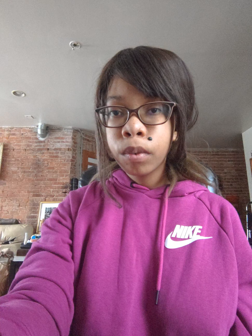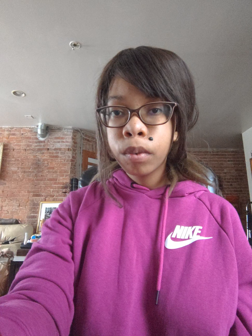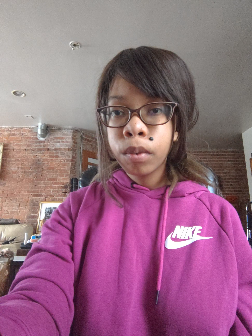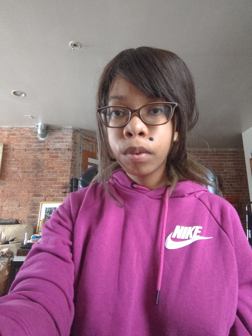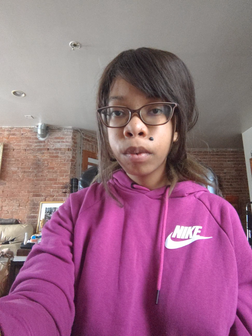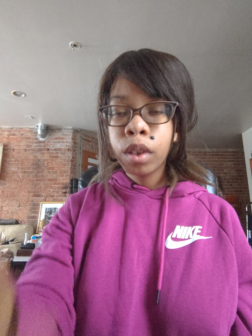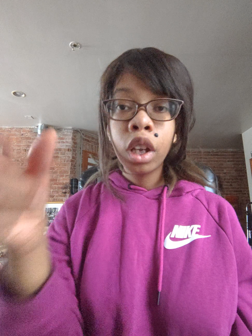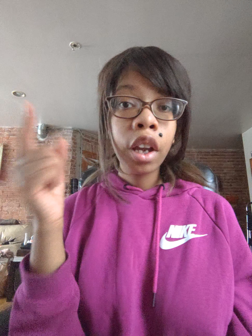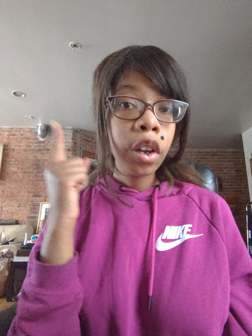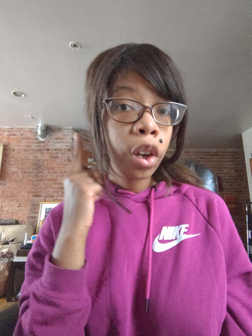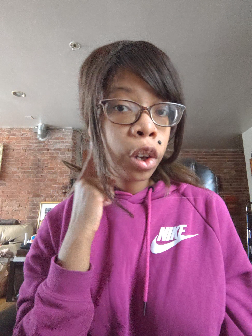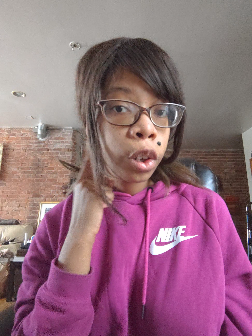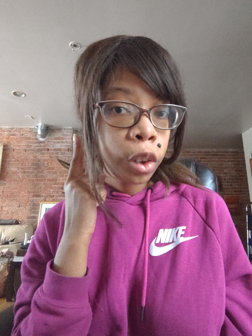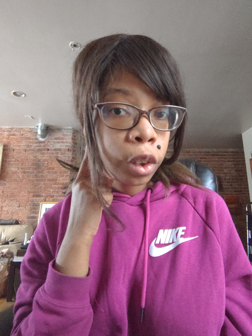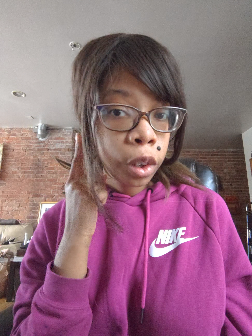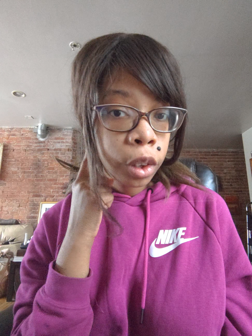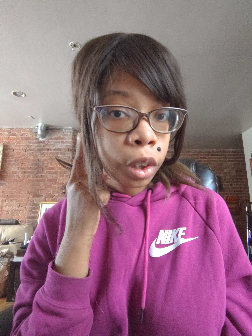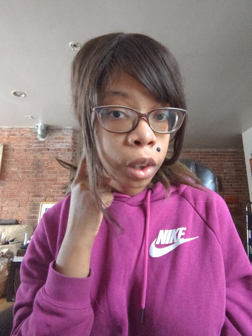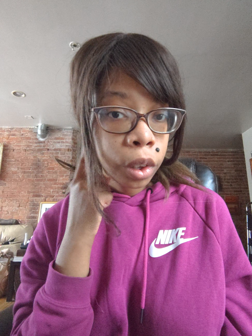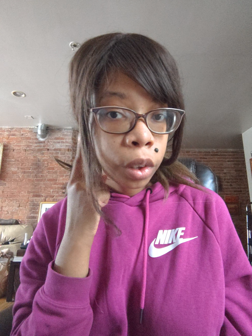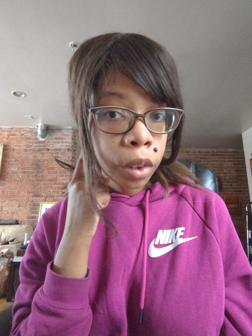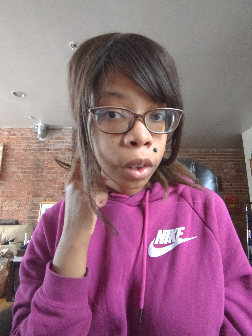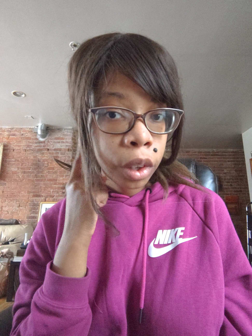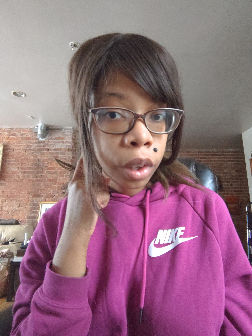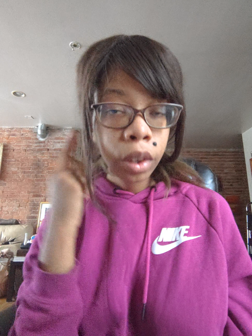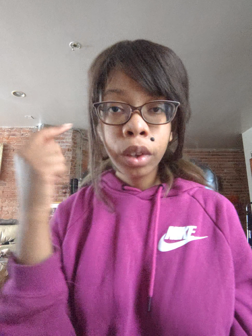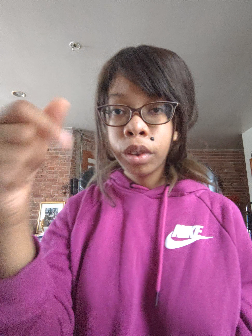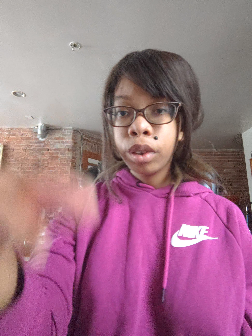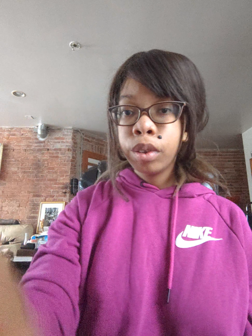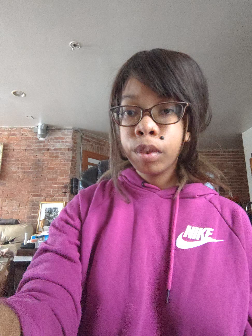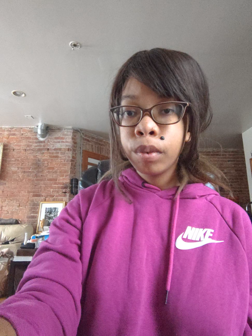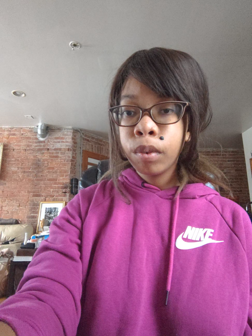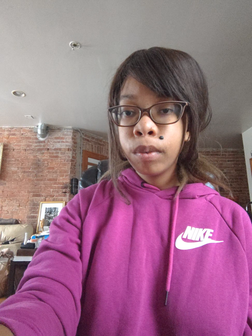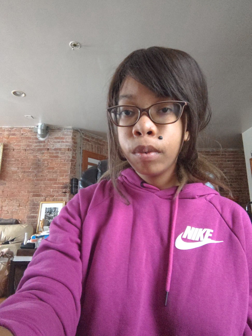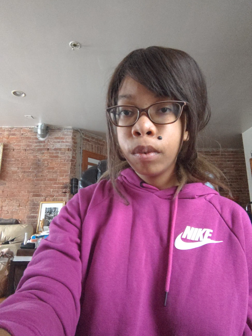hear